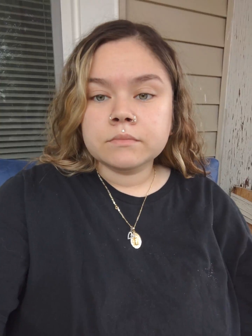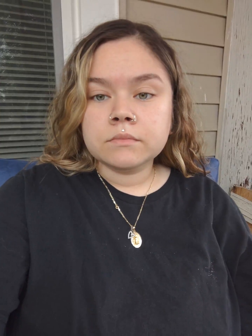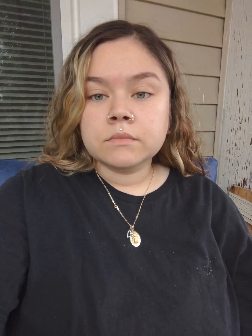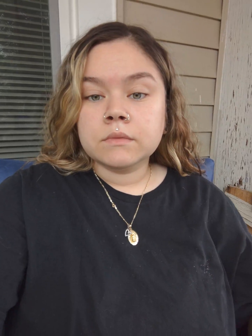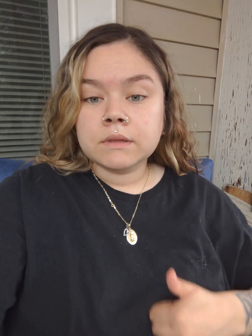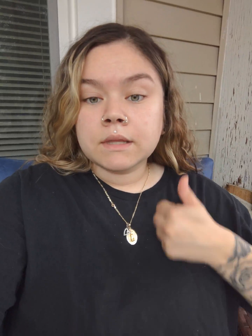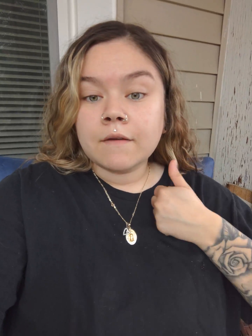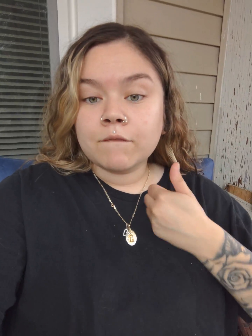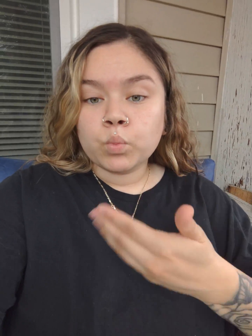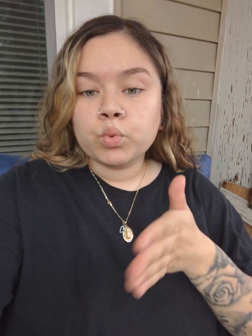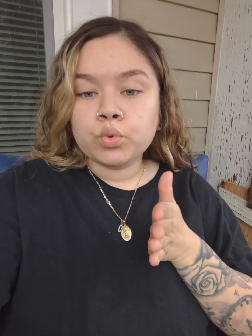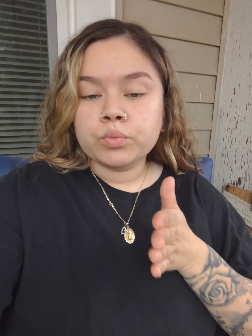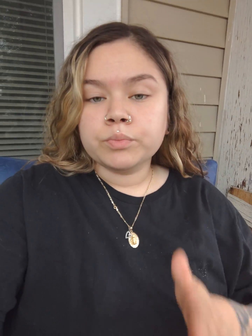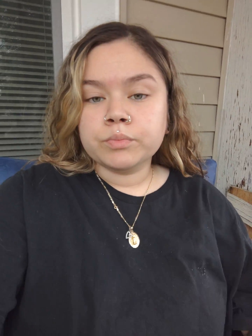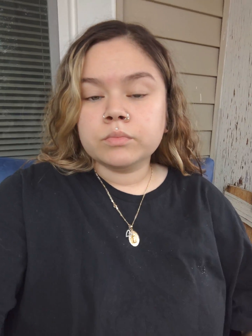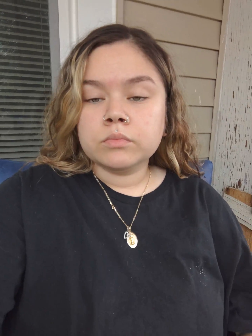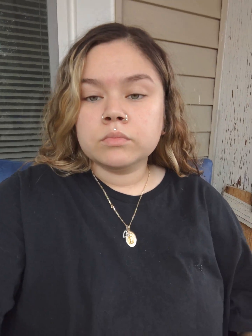living room